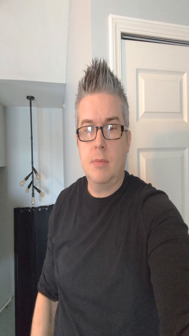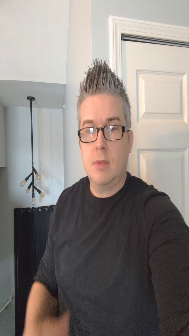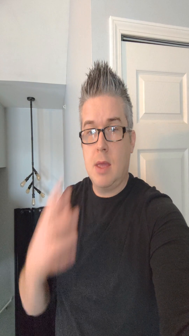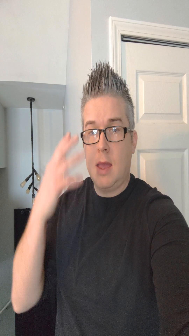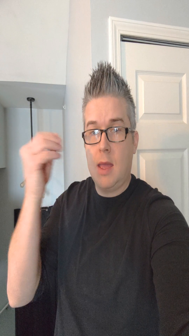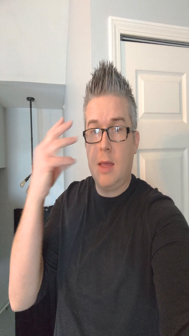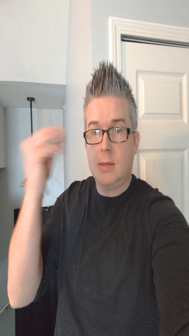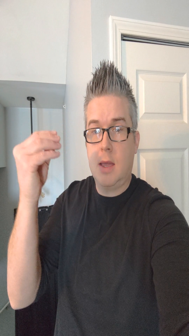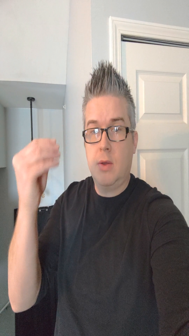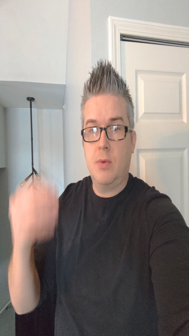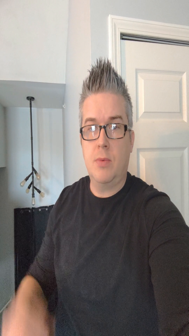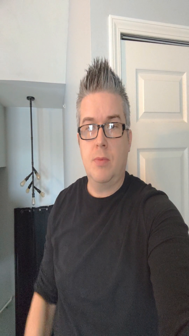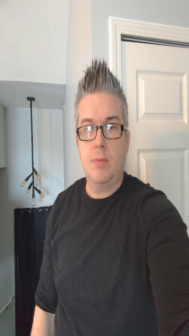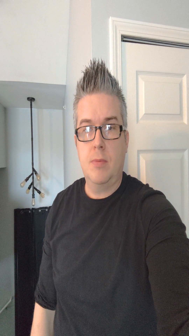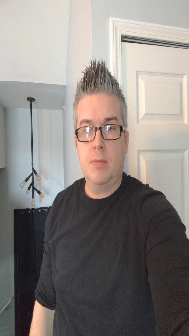outside